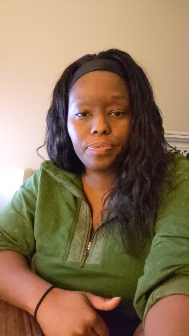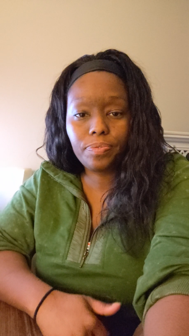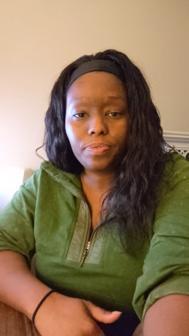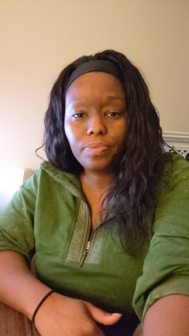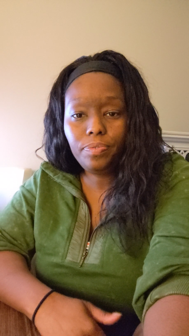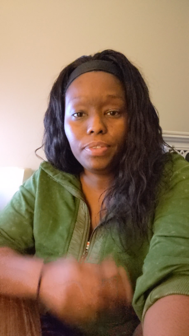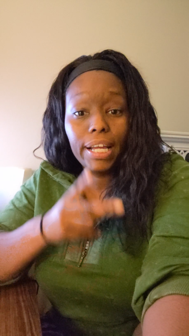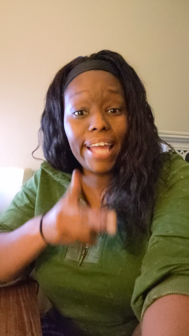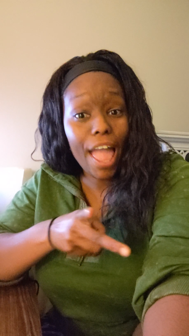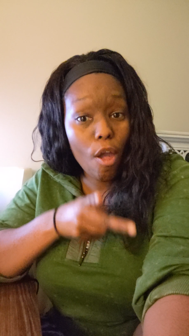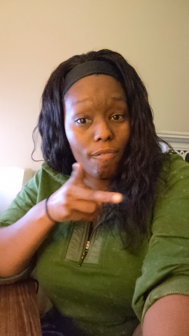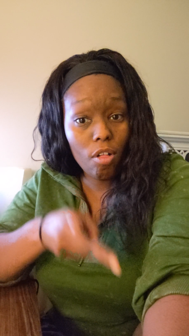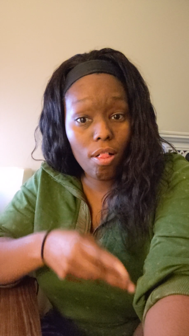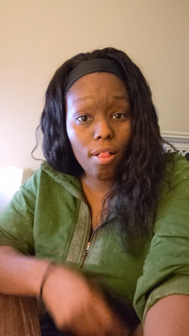careful